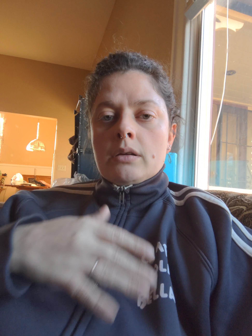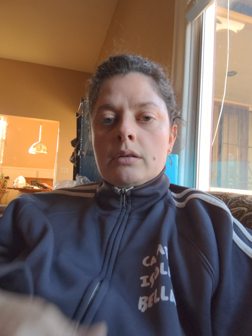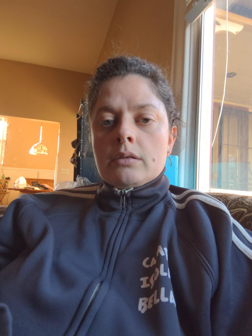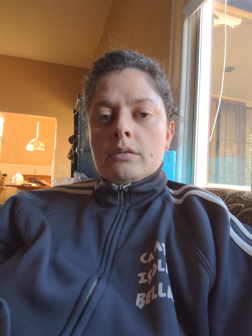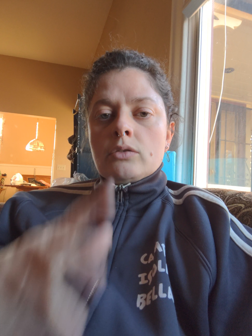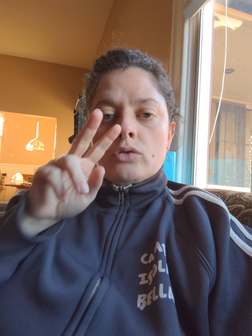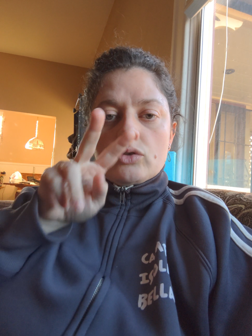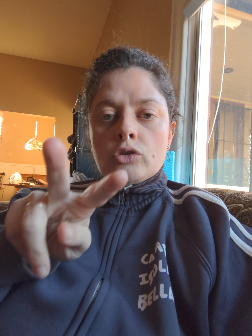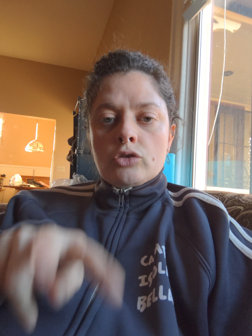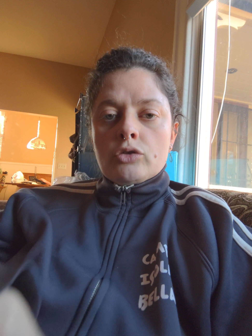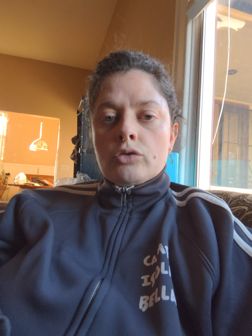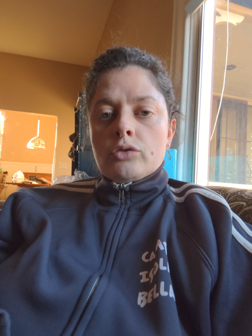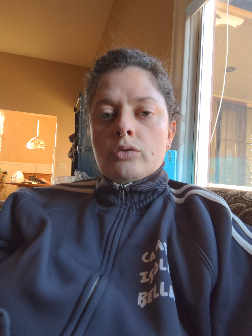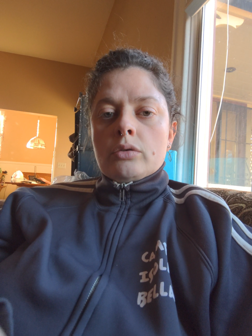look